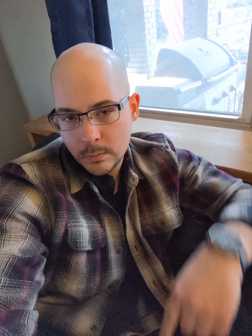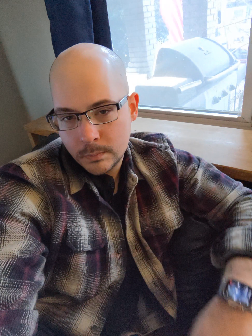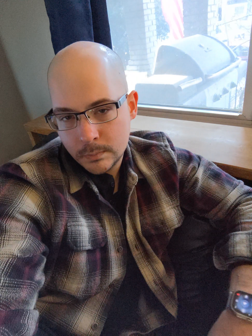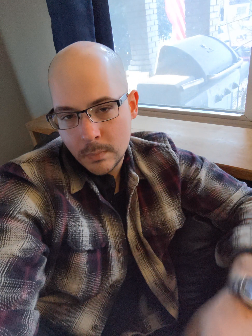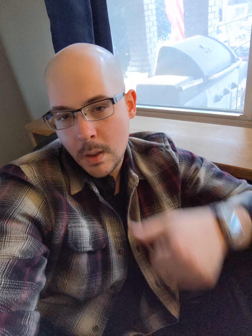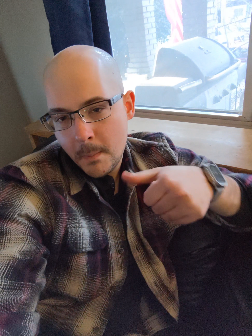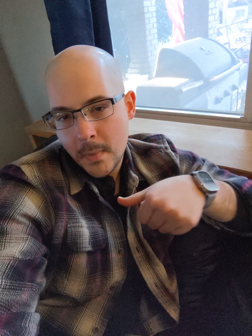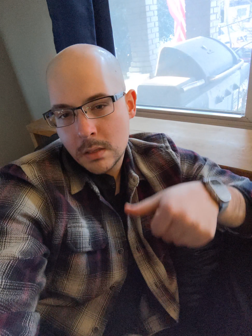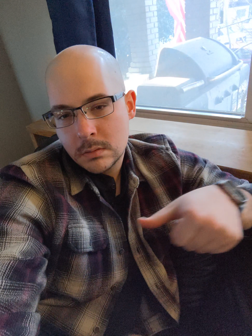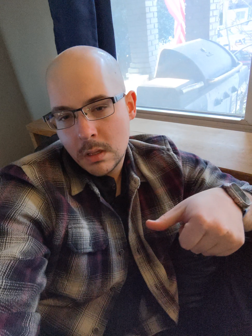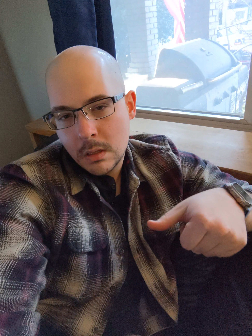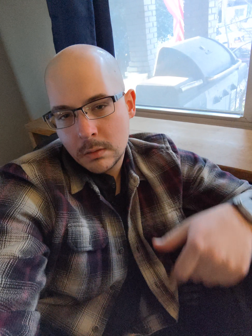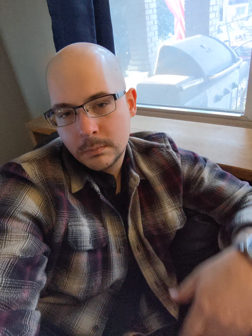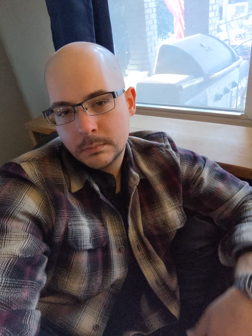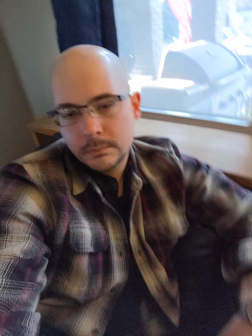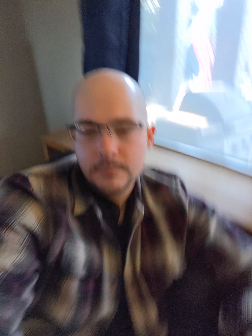puzzle